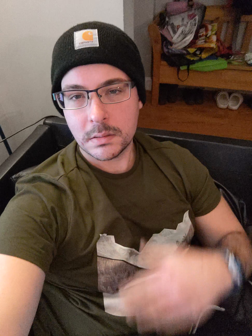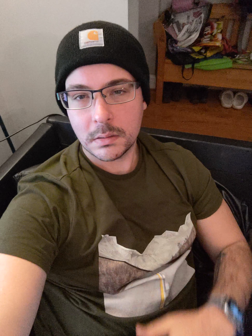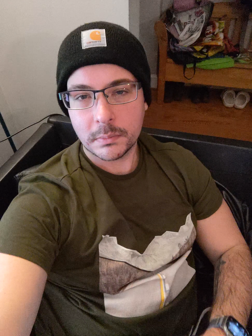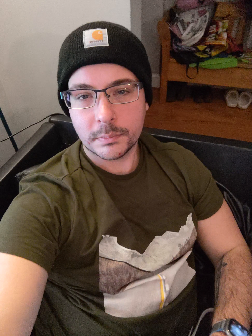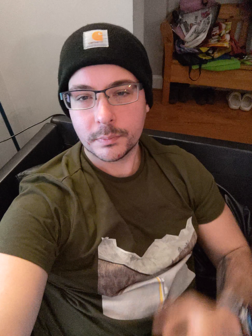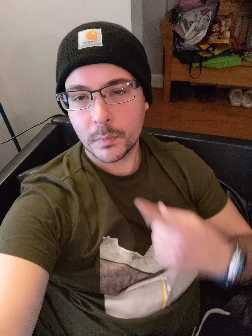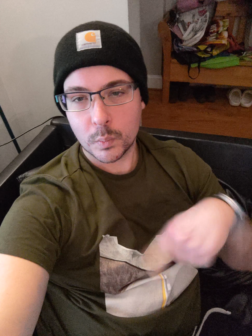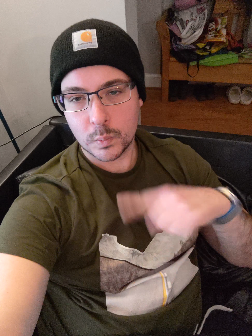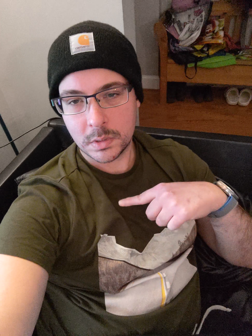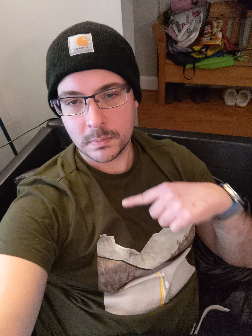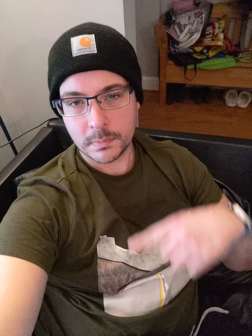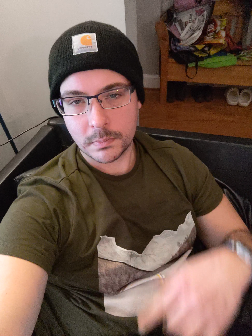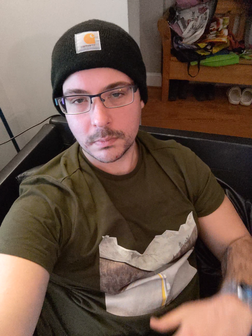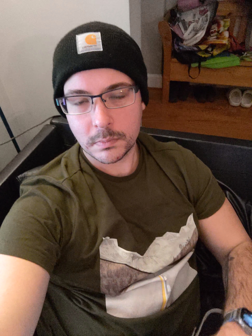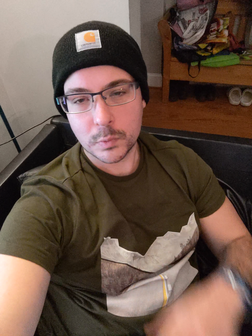we